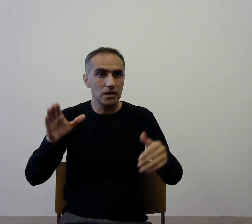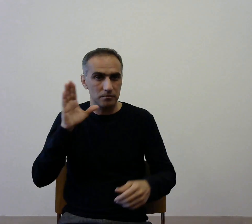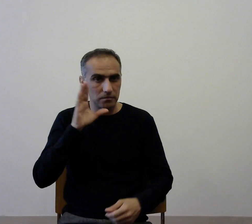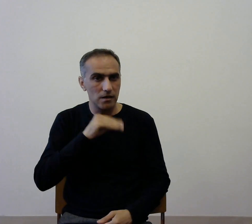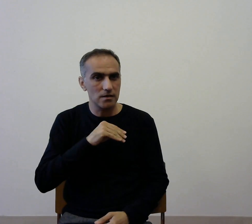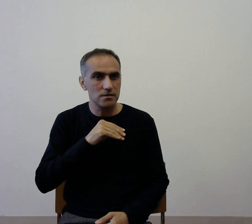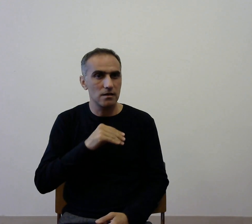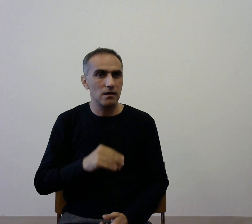bilər